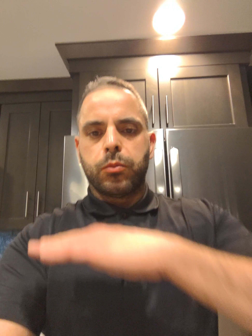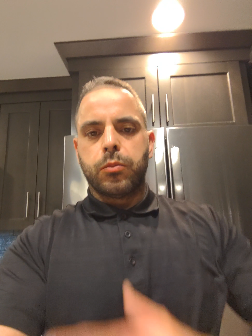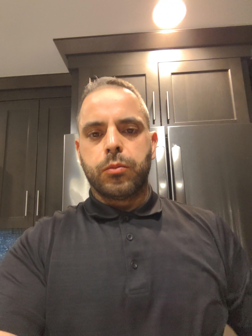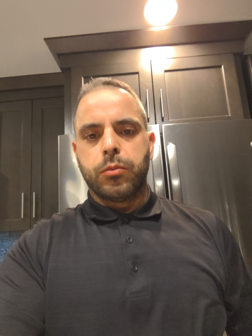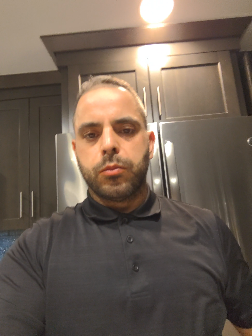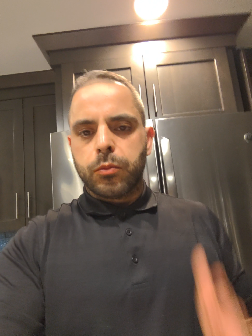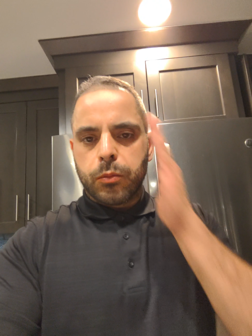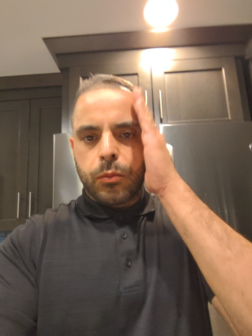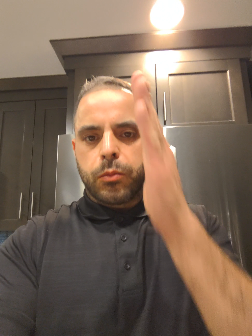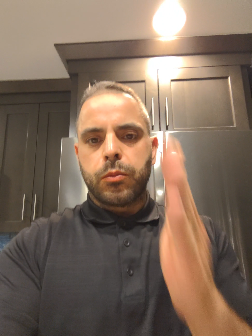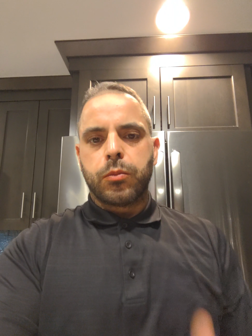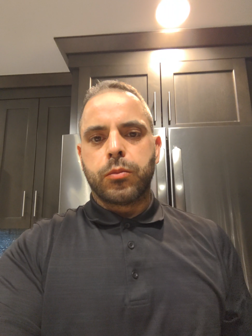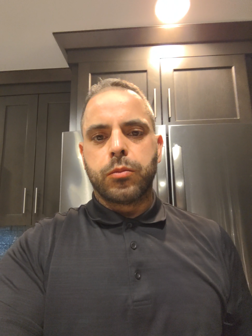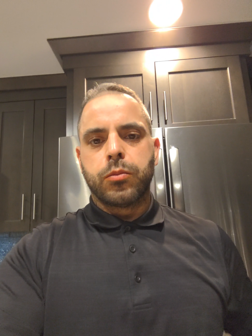will